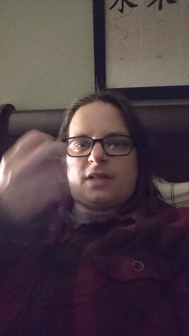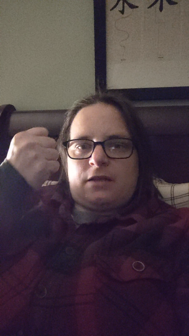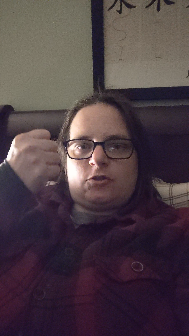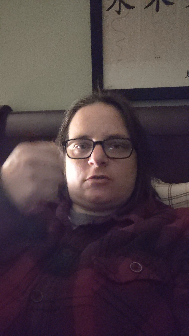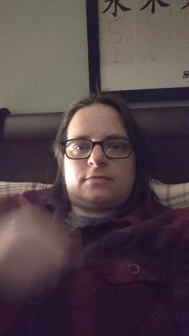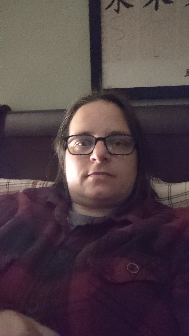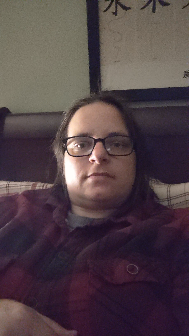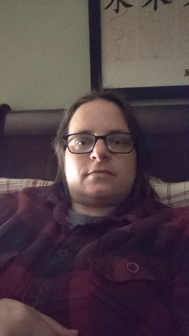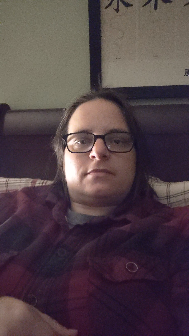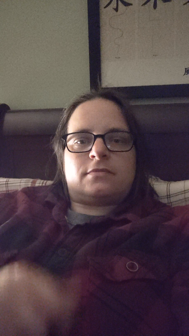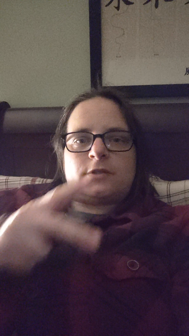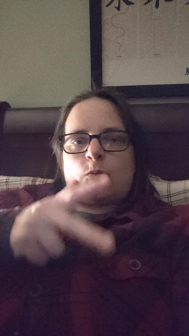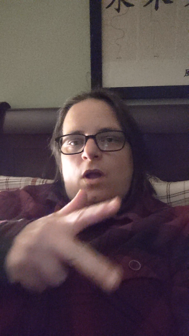garage